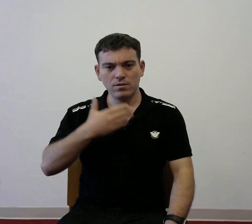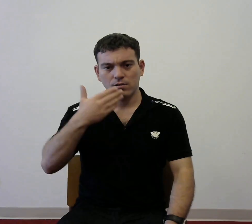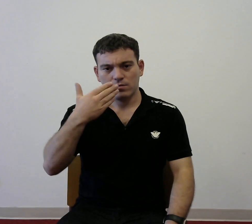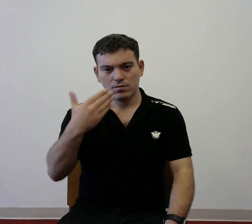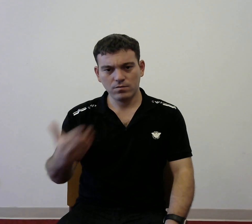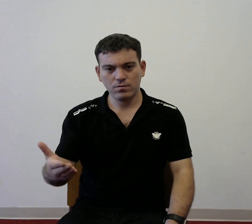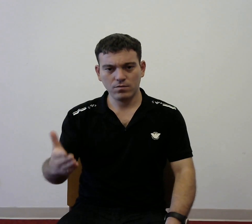bura